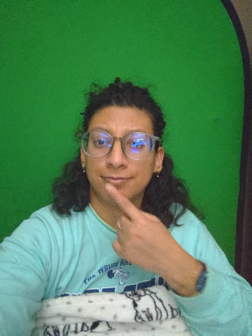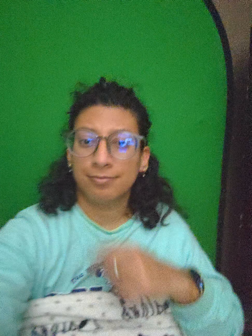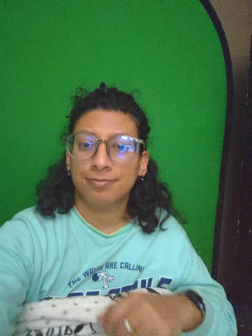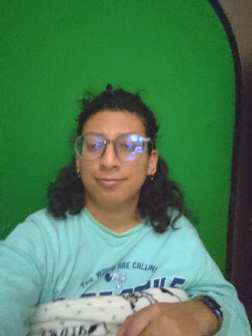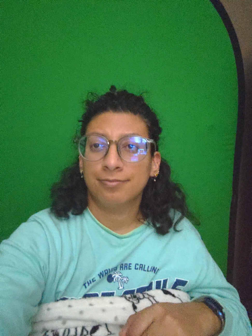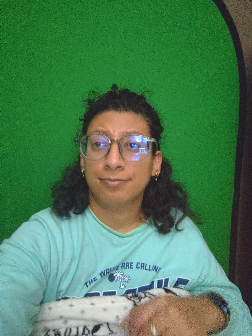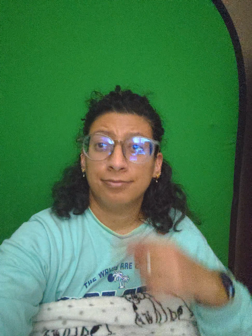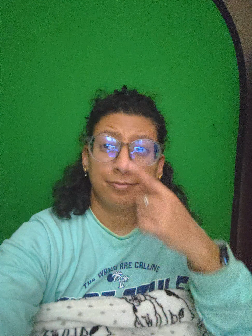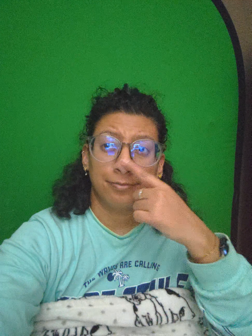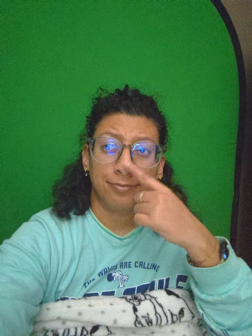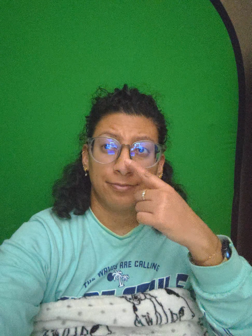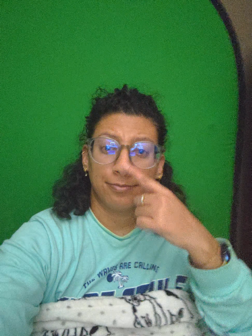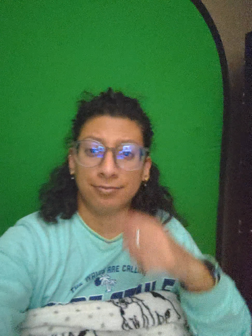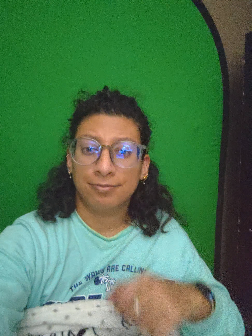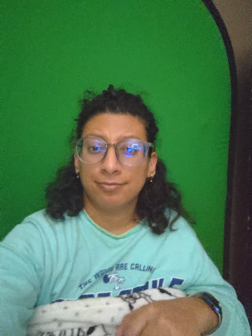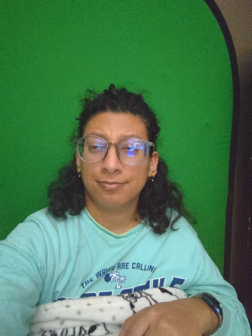nose